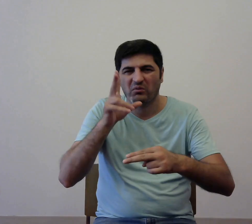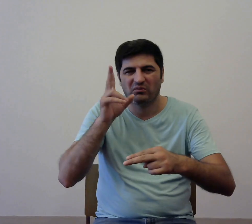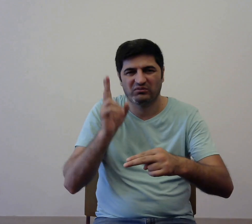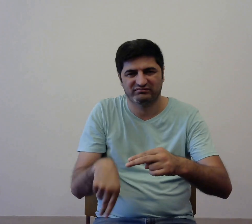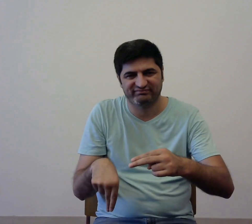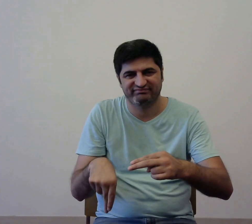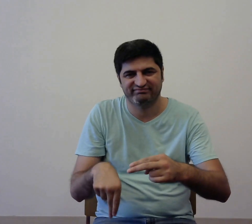bitmək